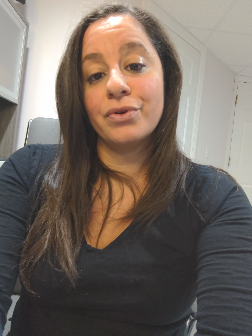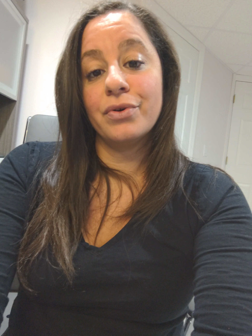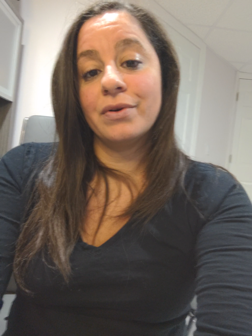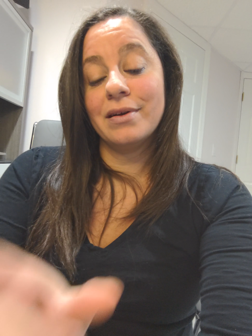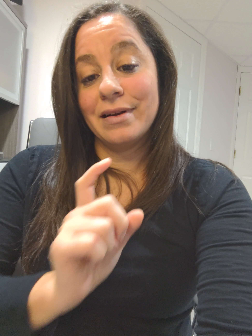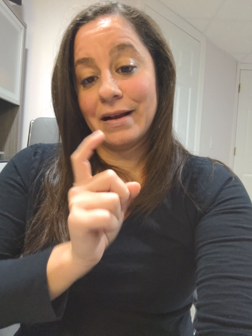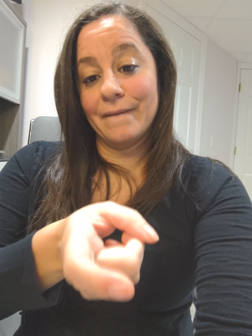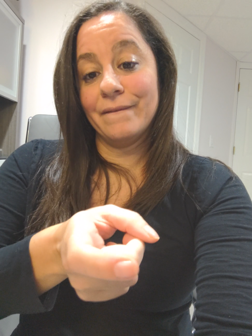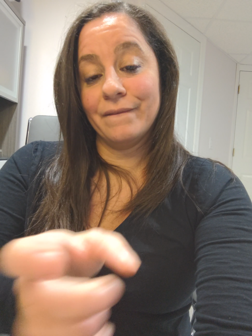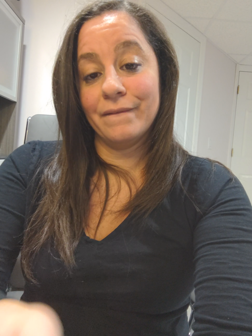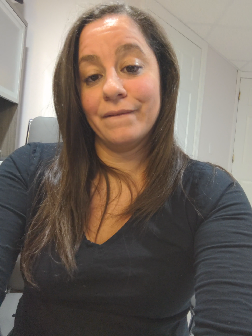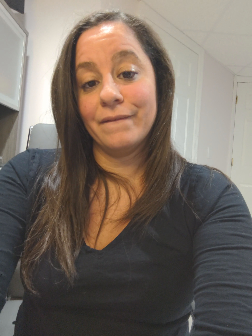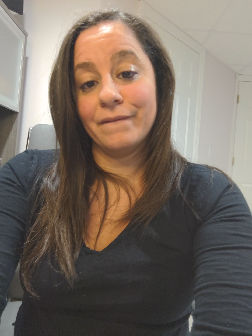gift